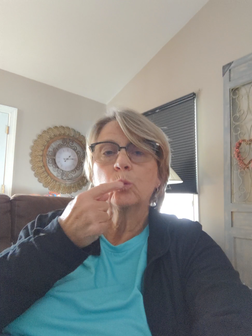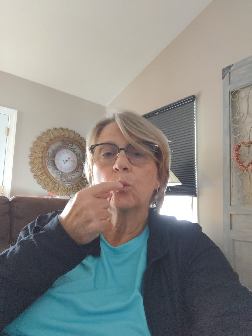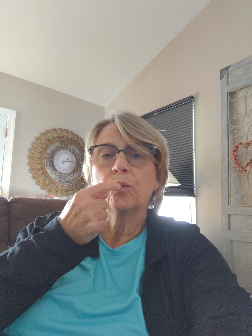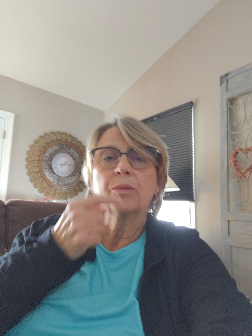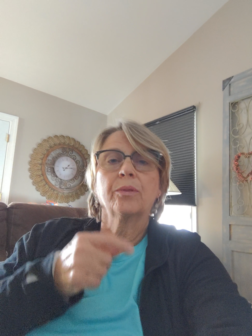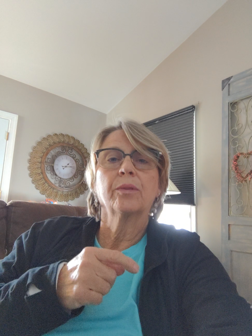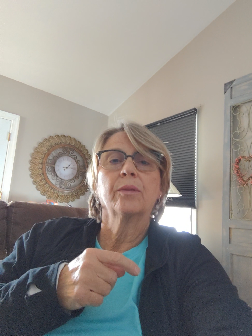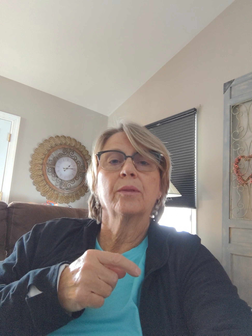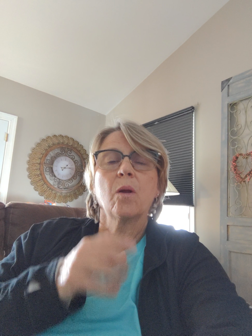tooth